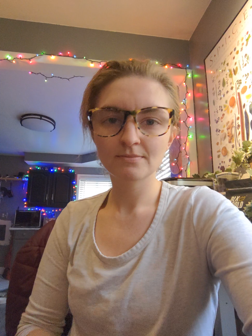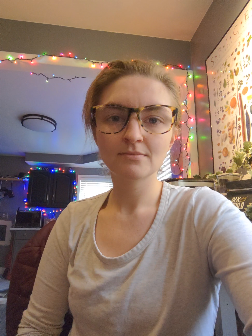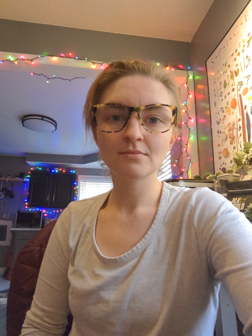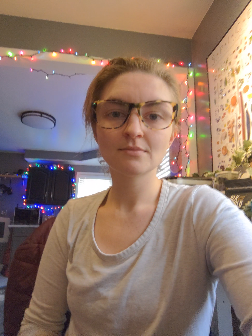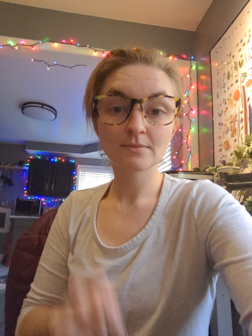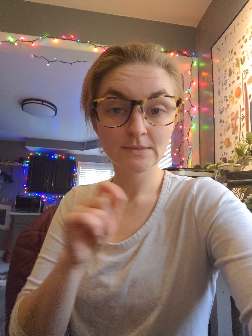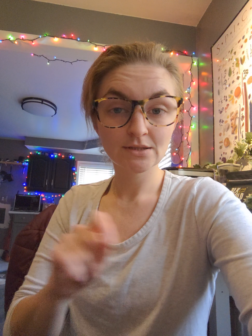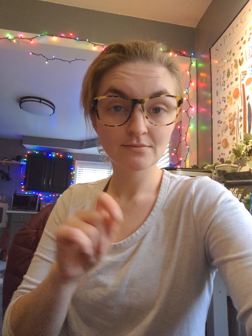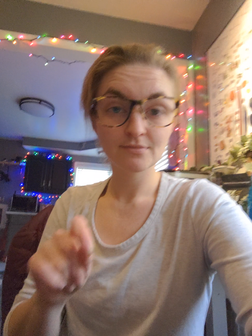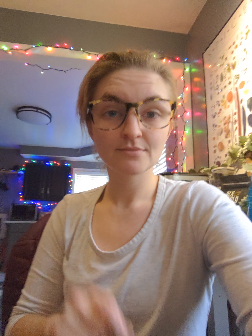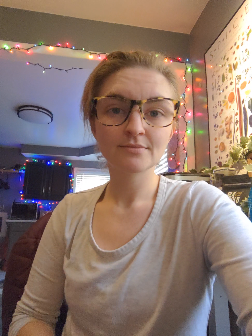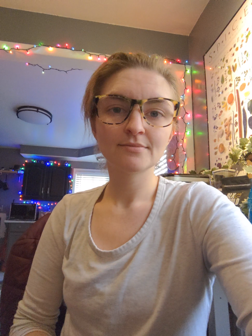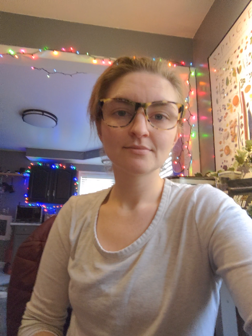pen